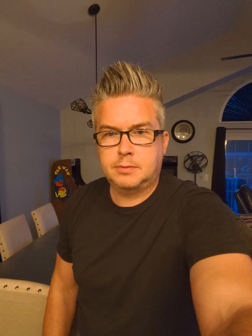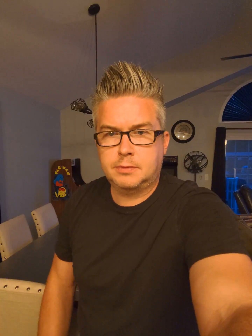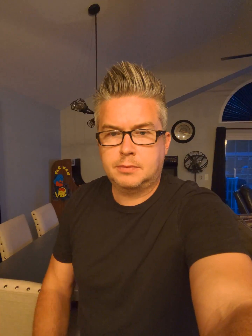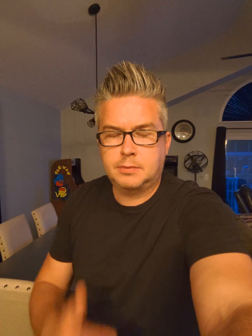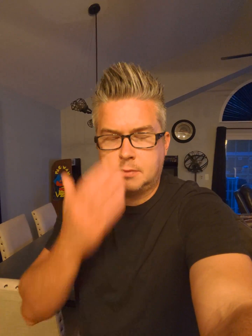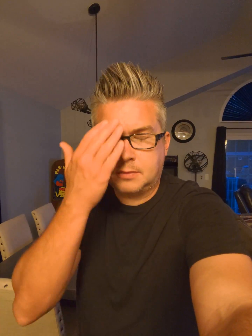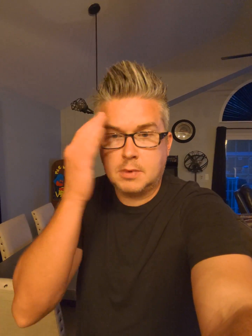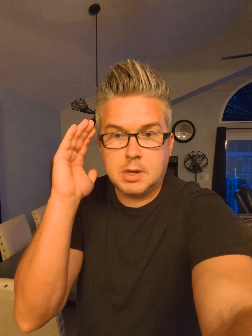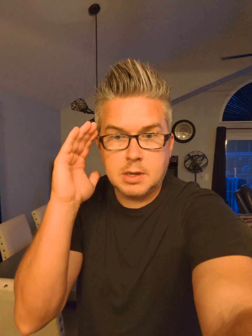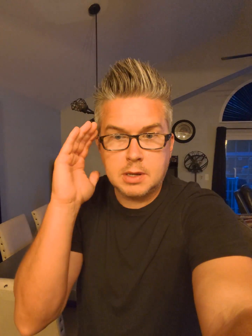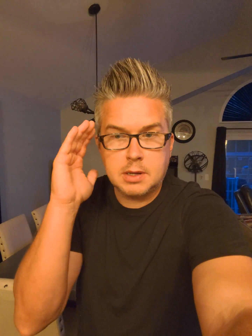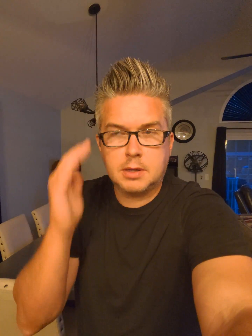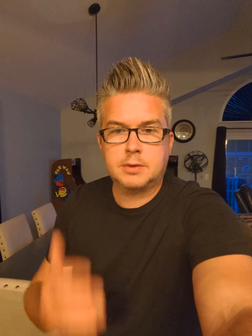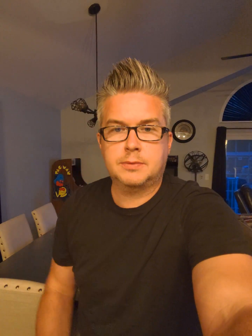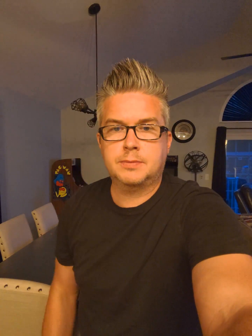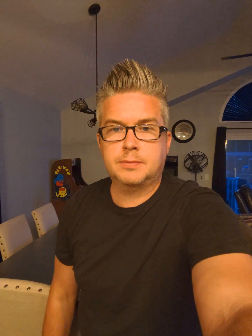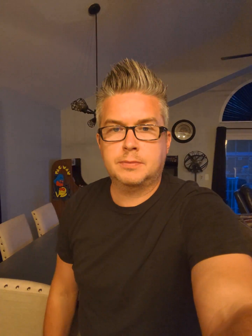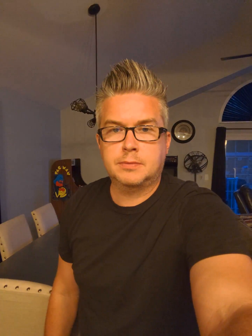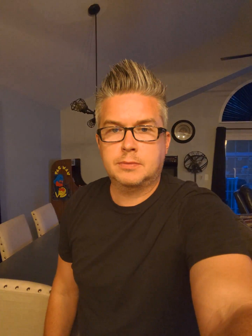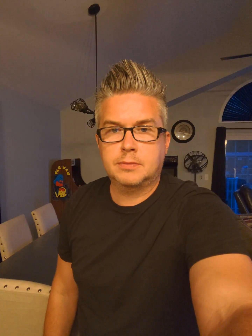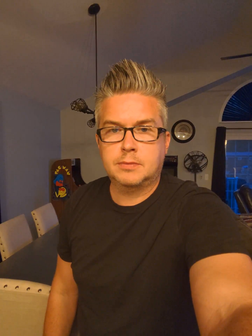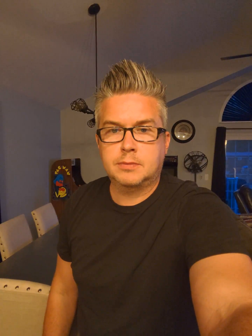peekaboo